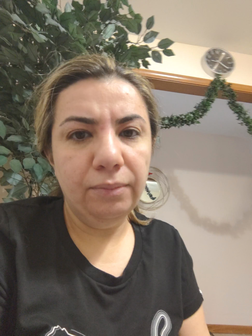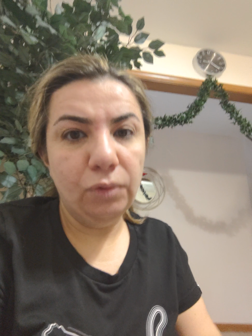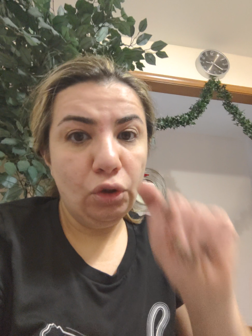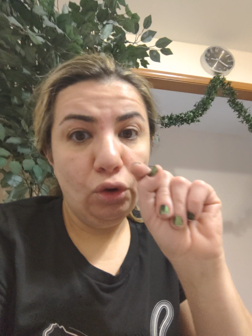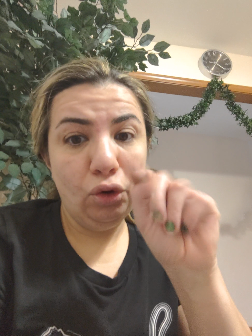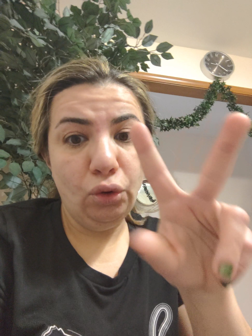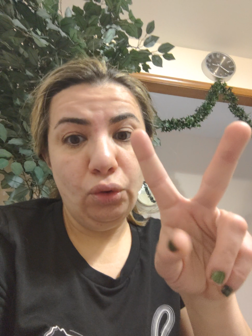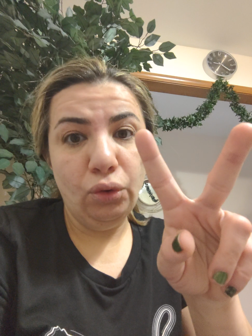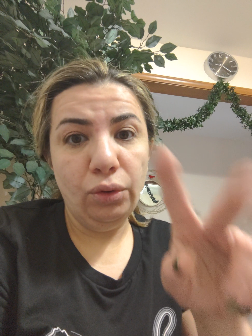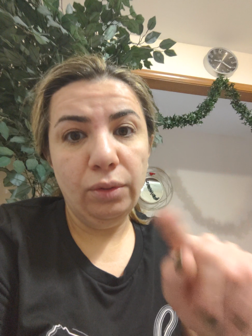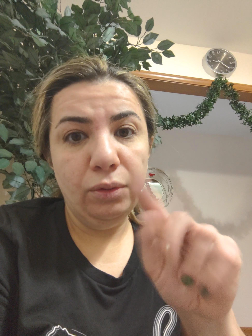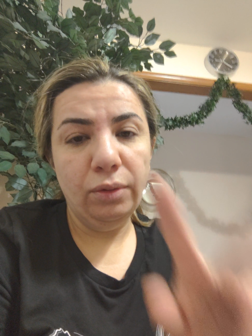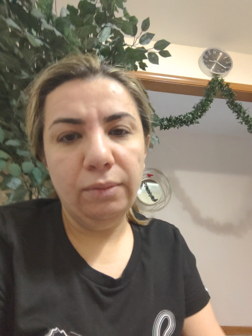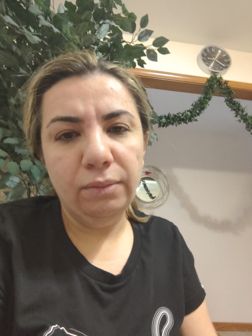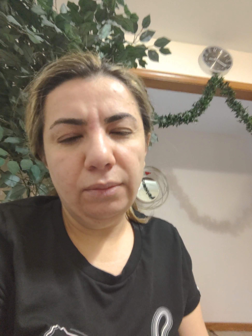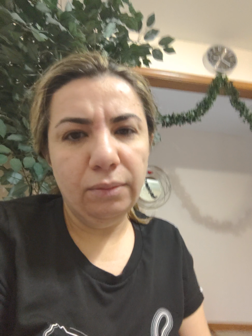TV